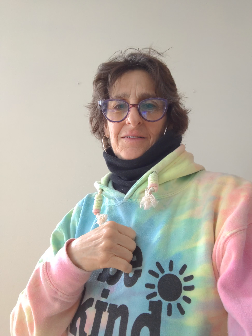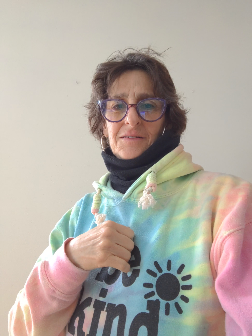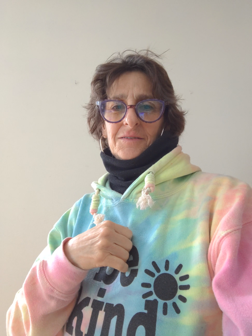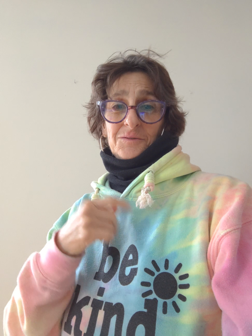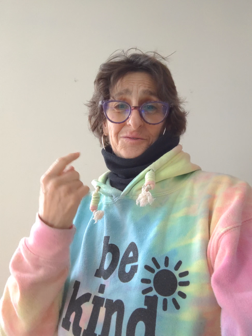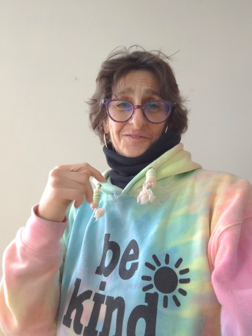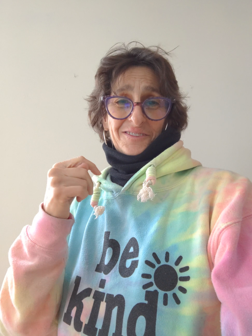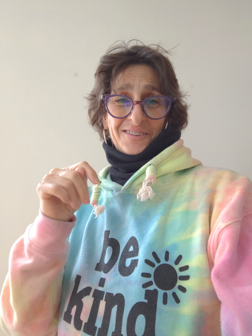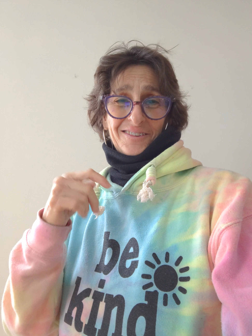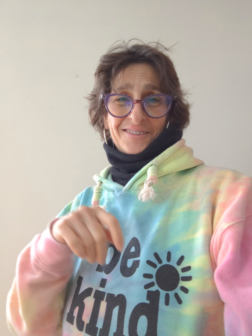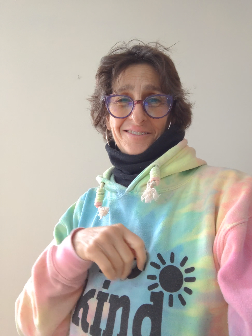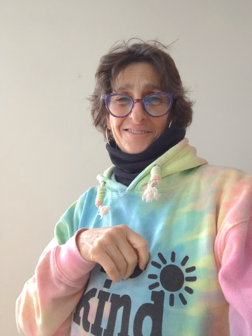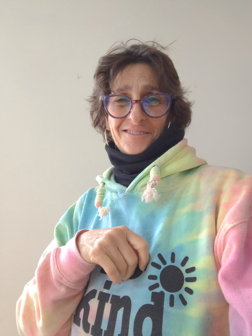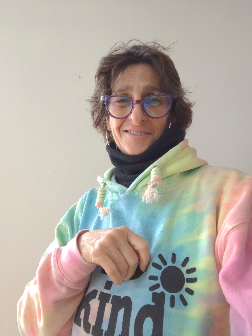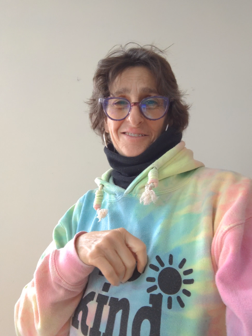toy